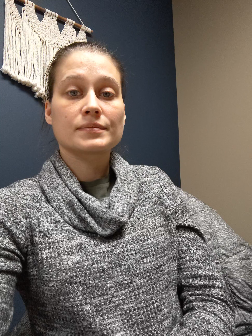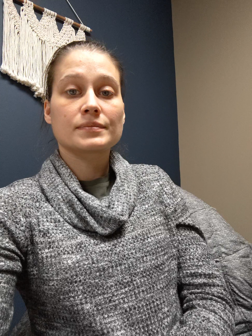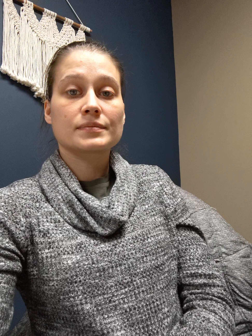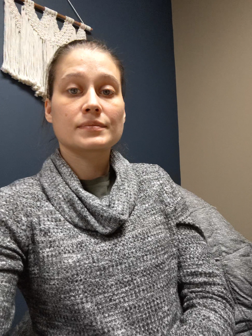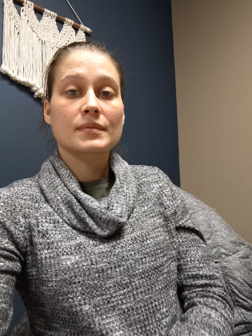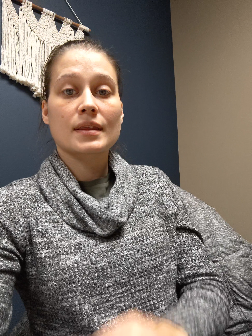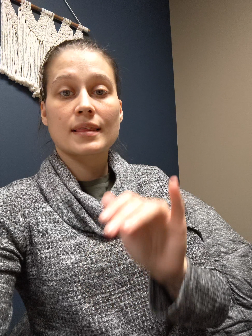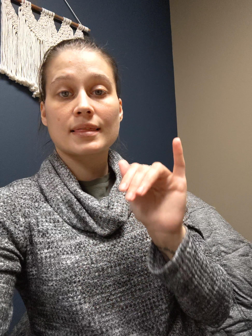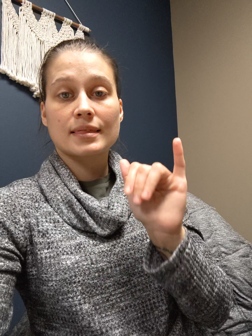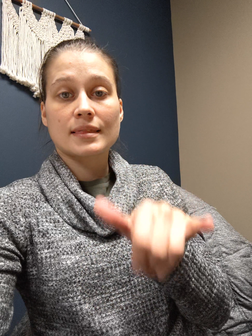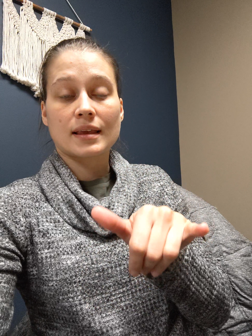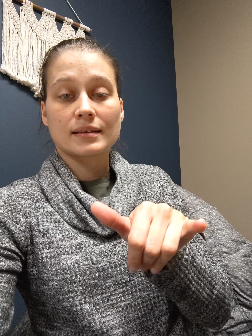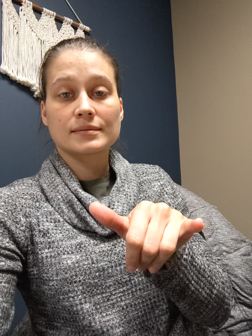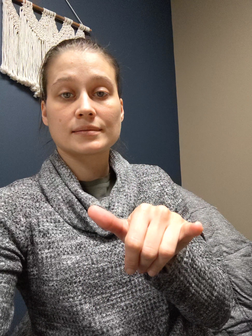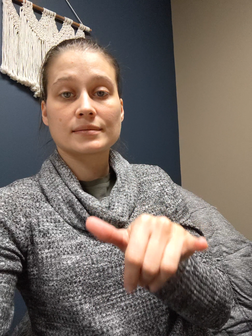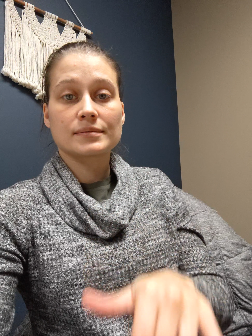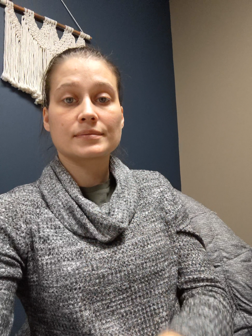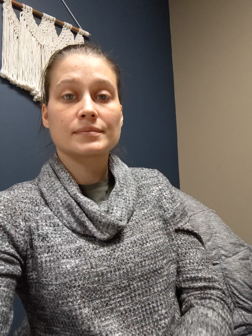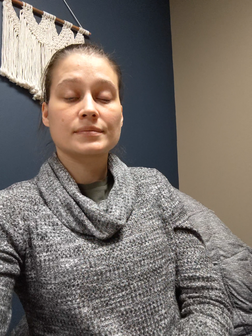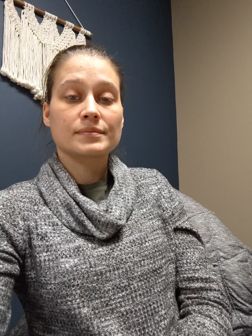that